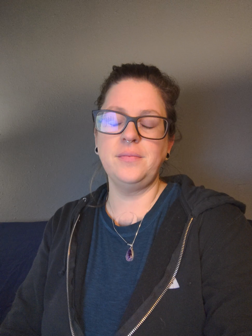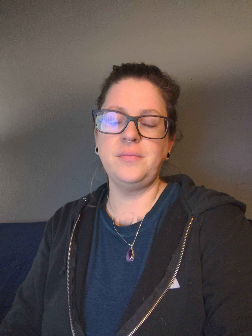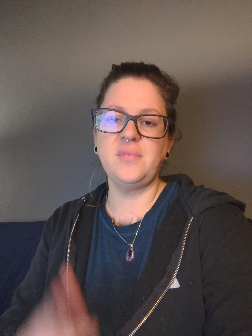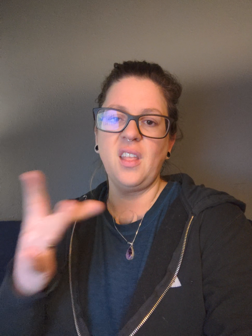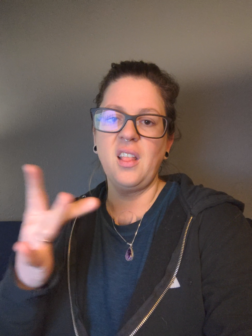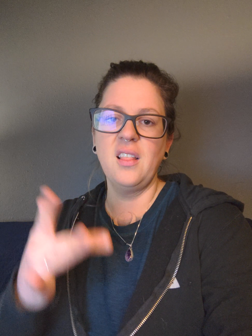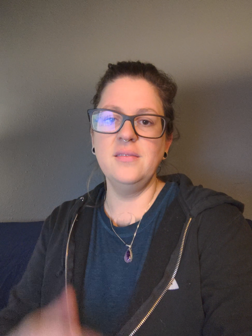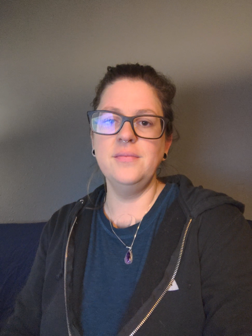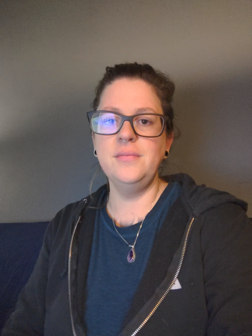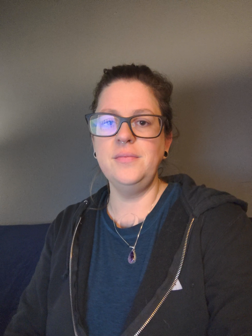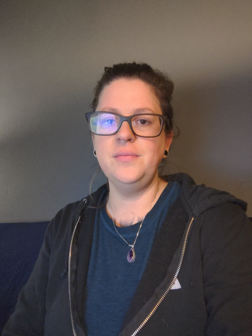yucky